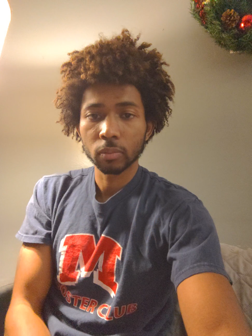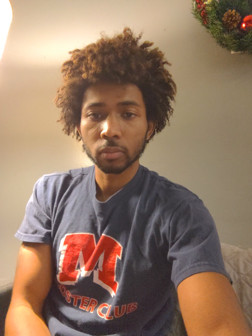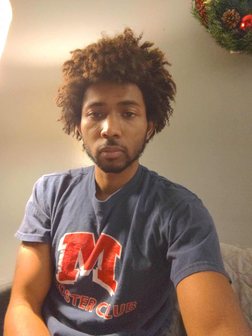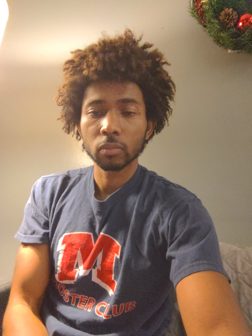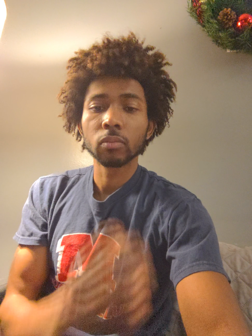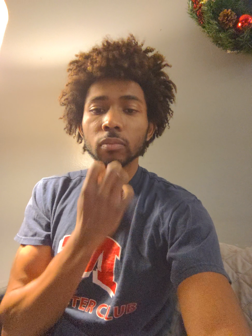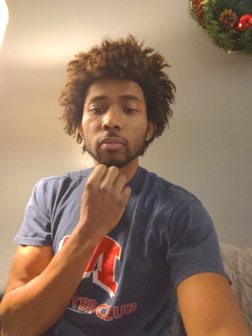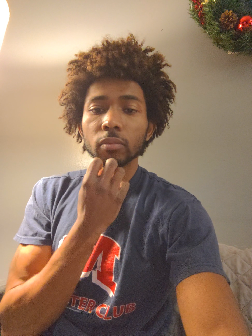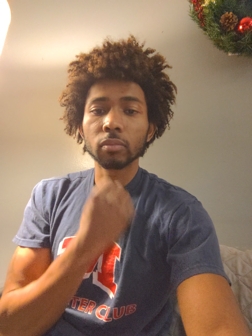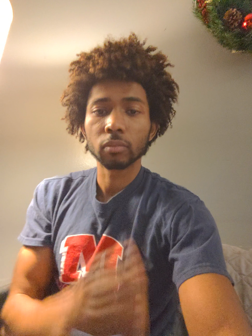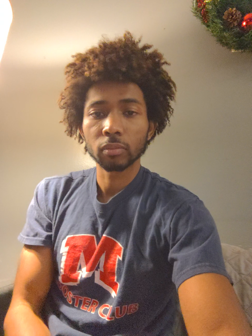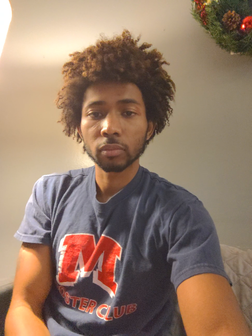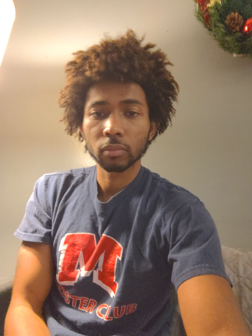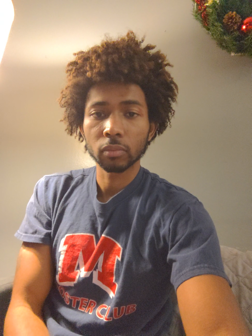underwear